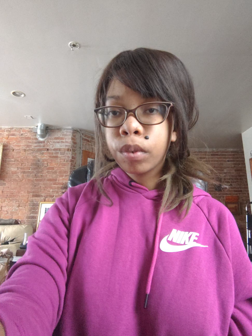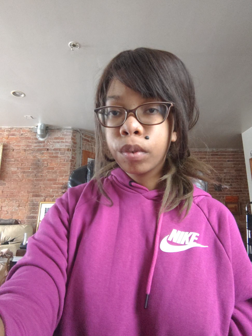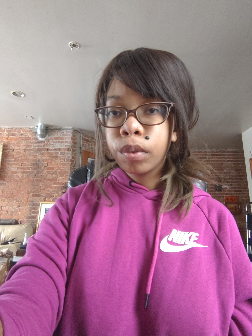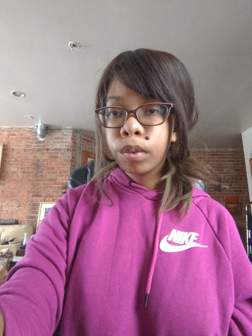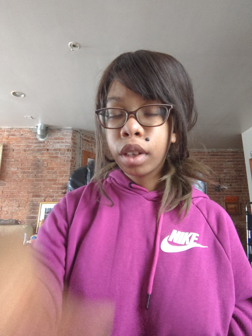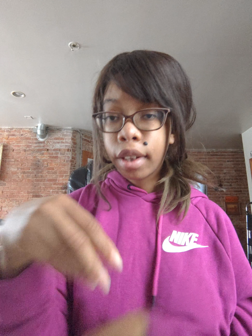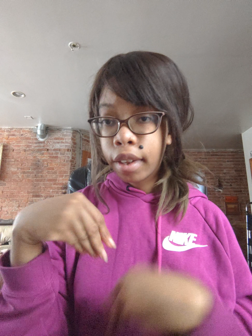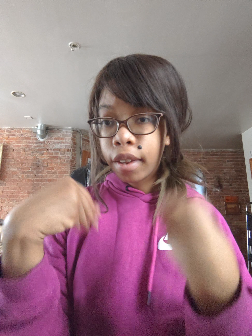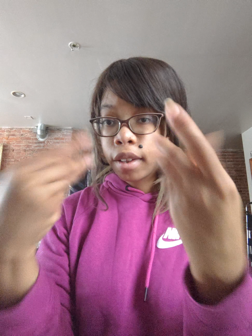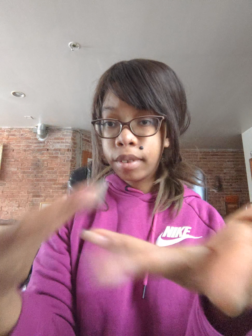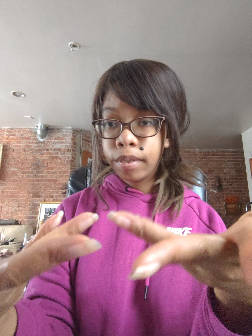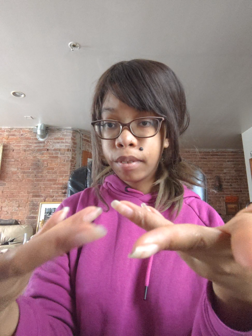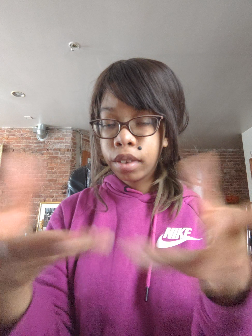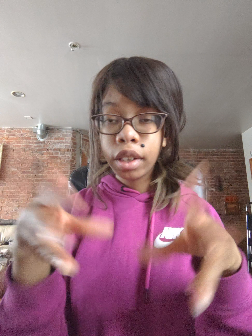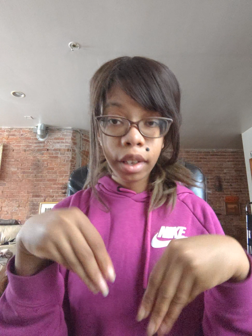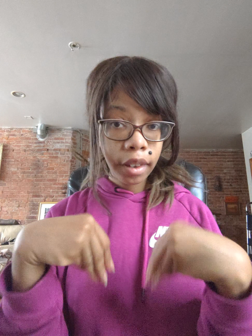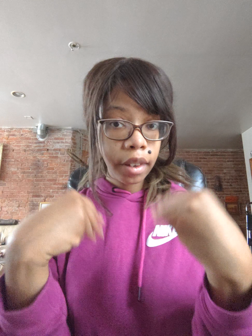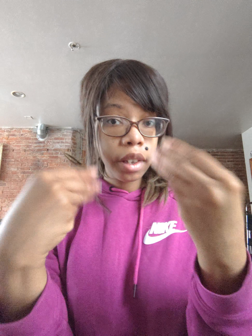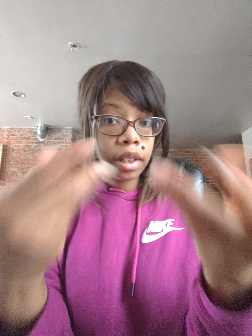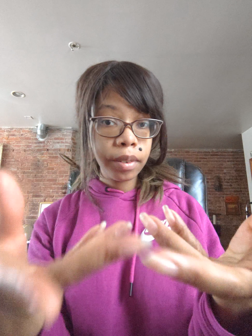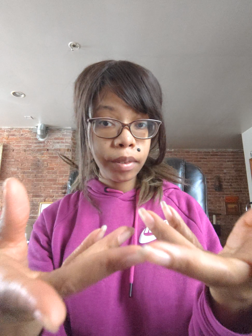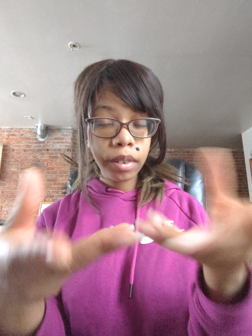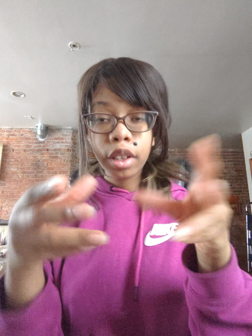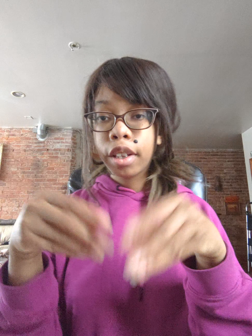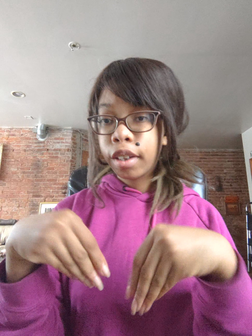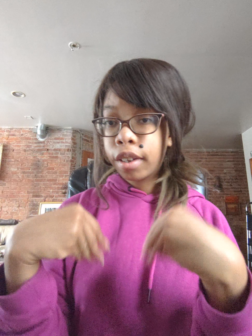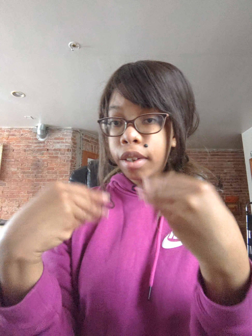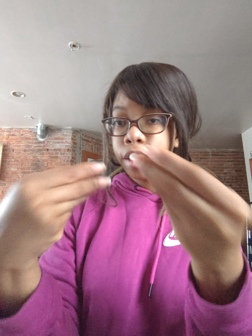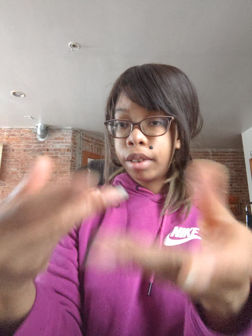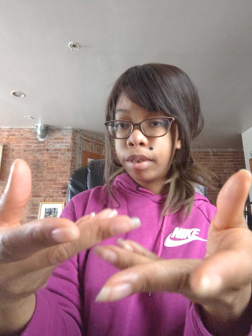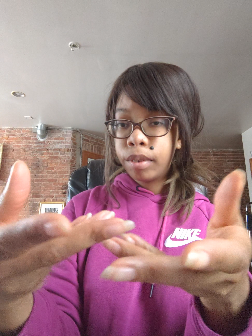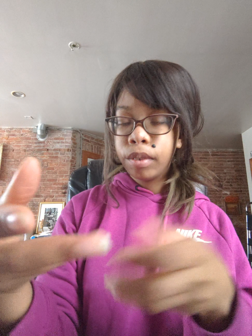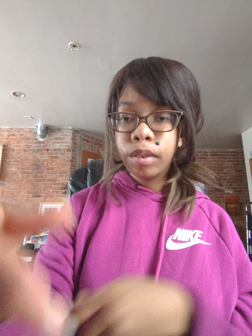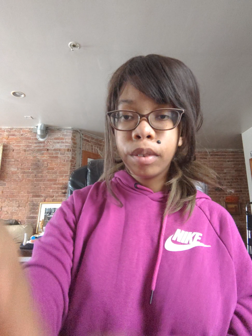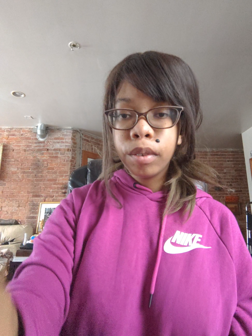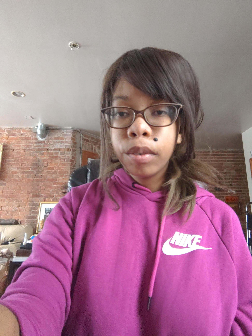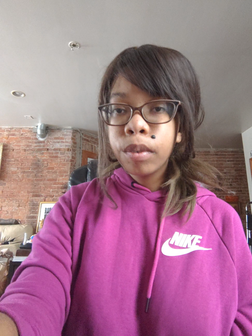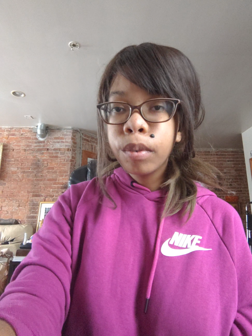give